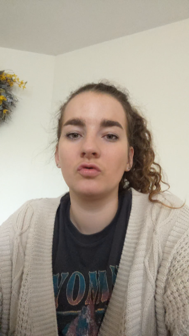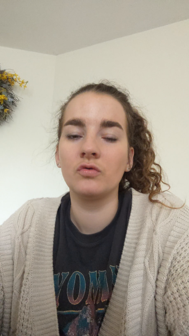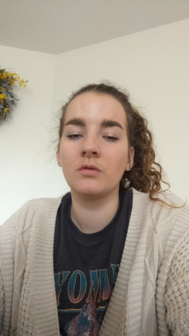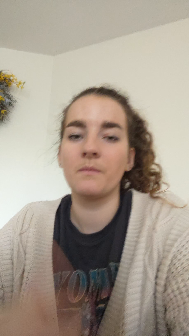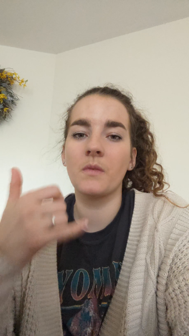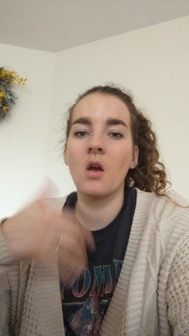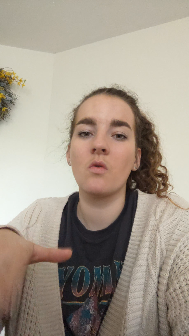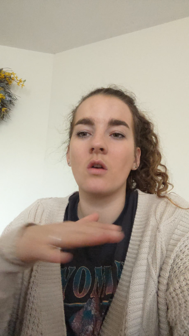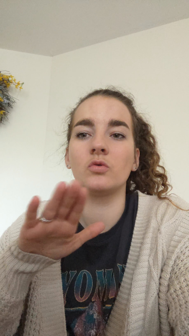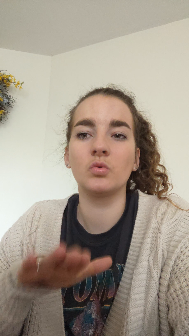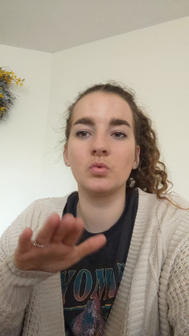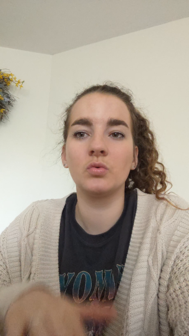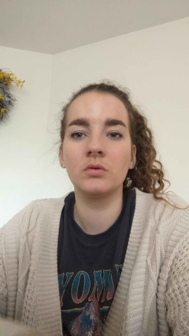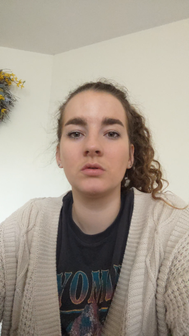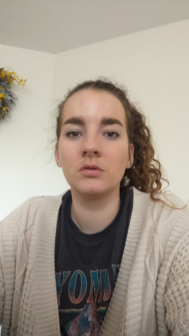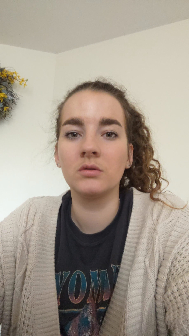playground